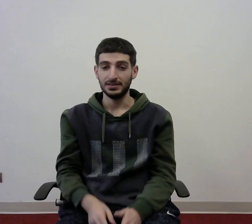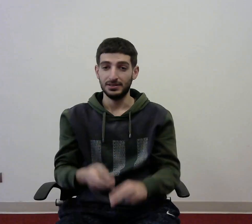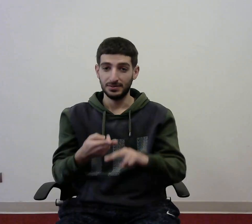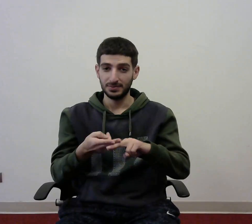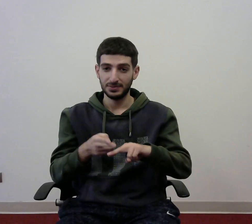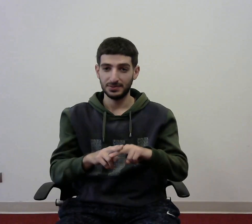bu